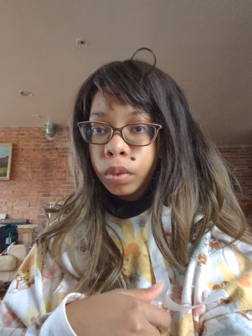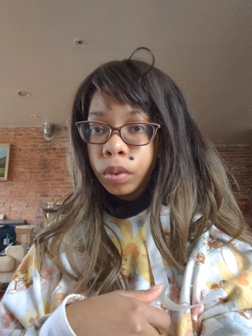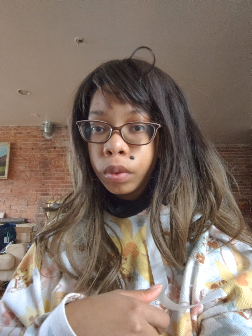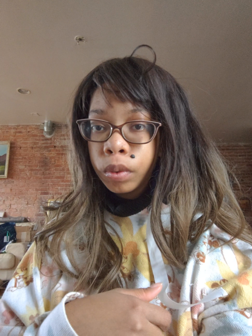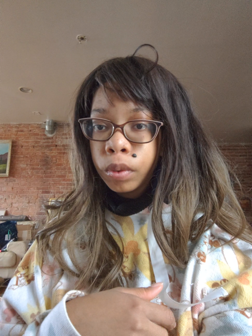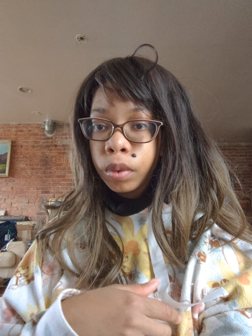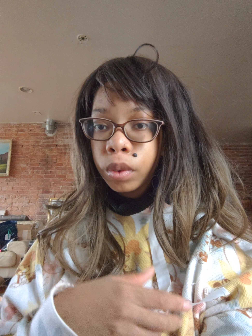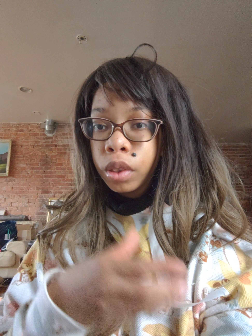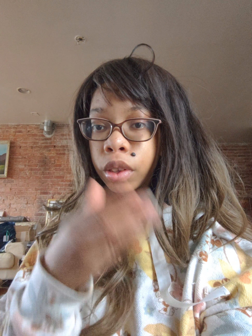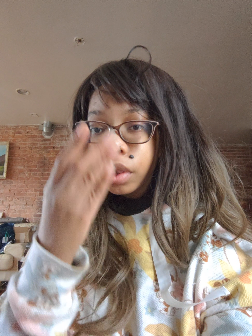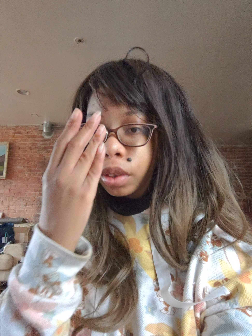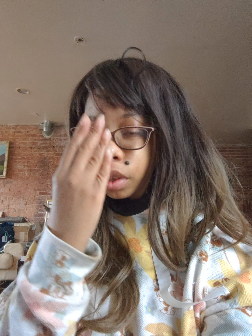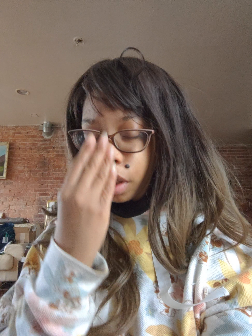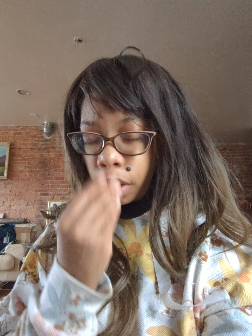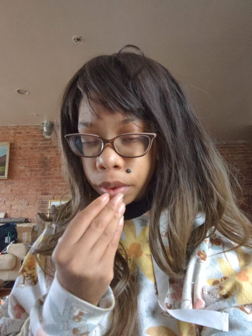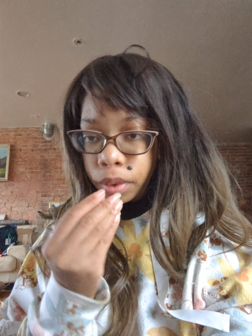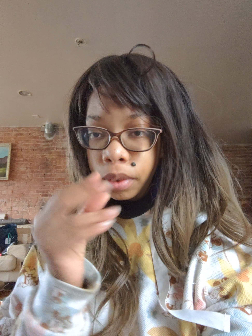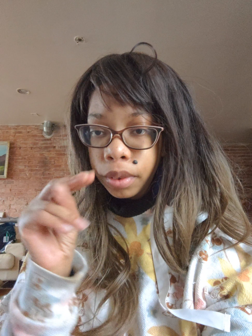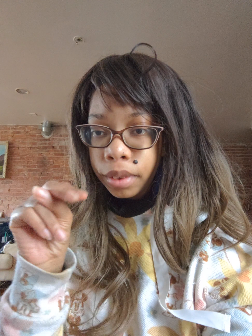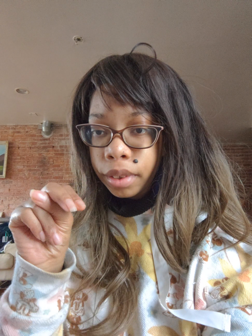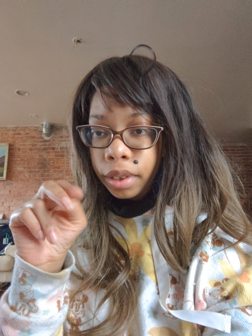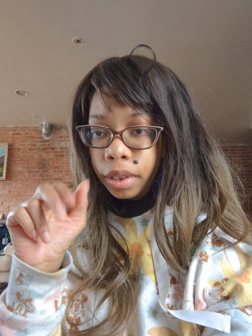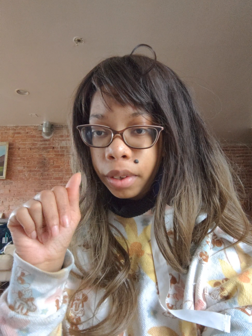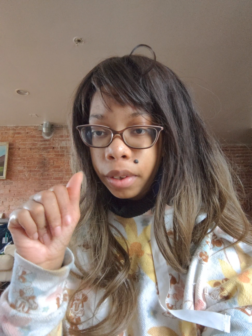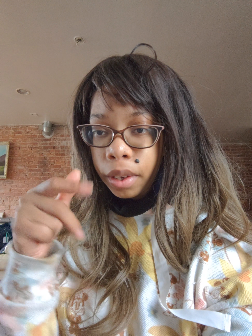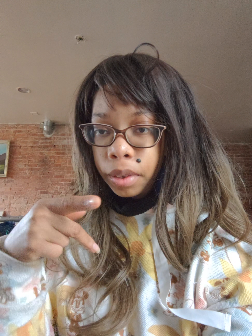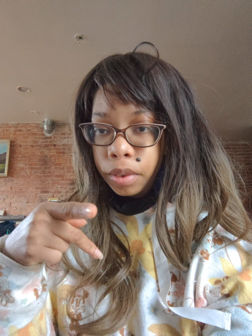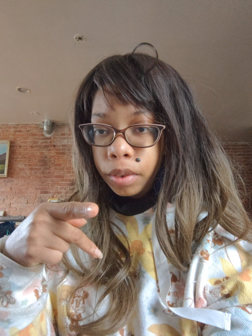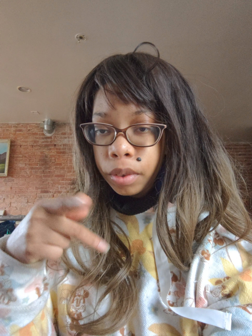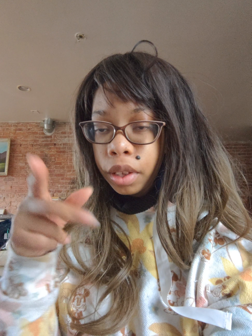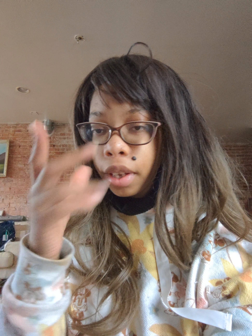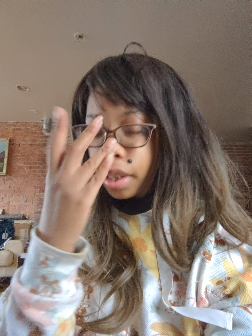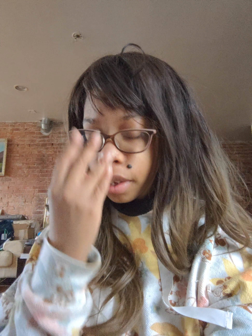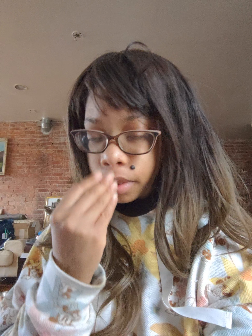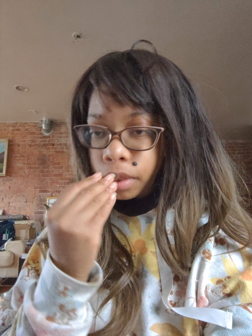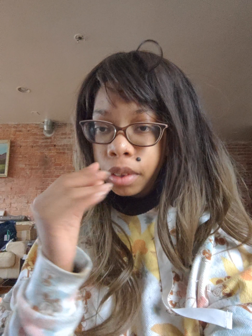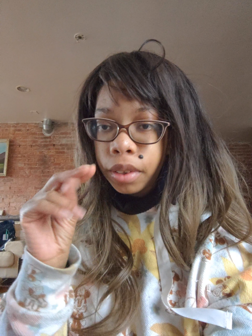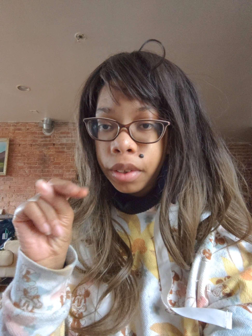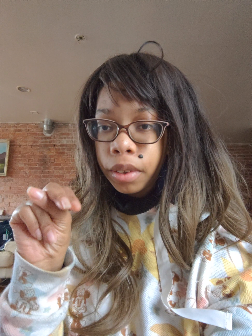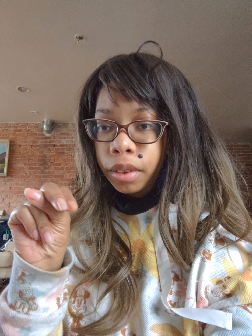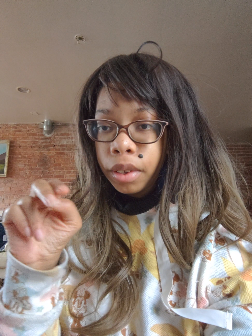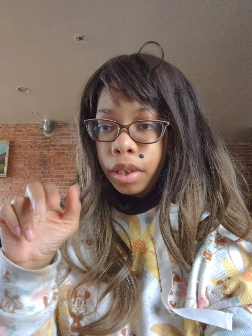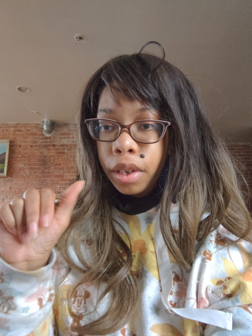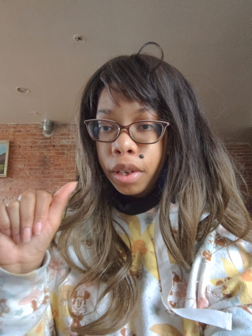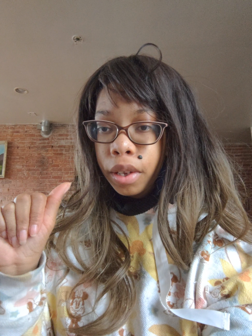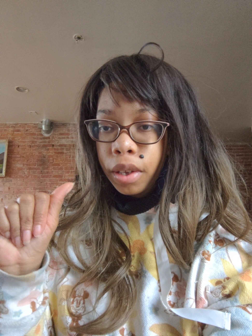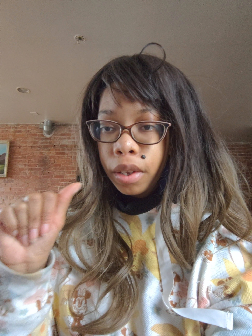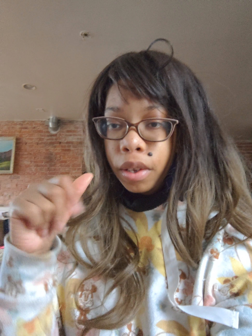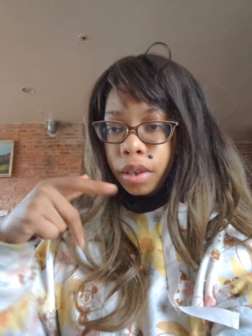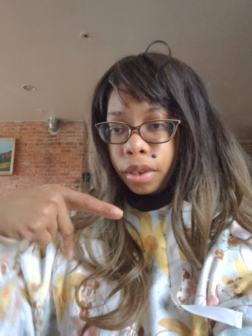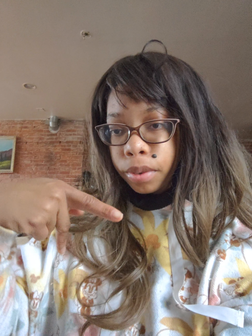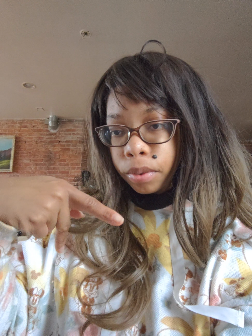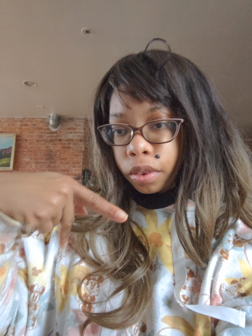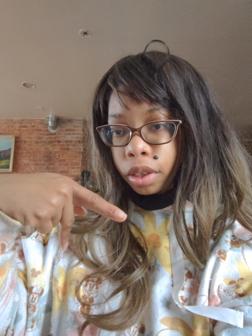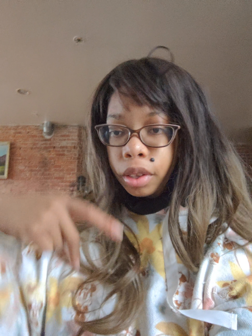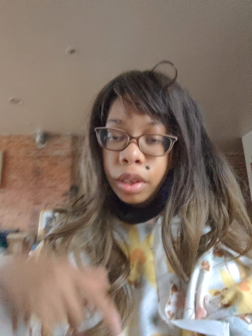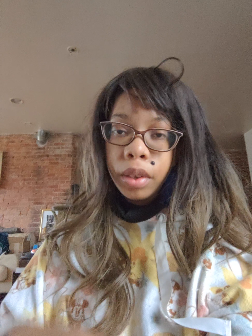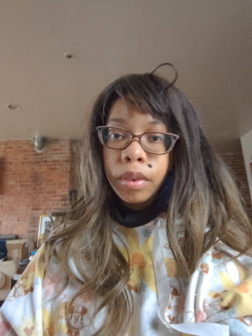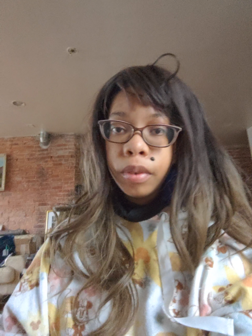nap